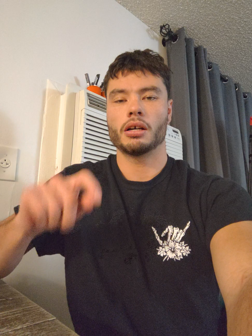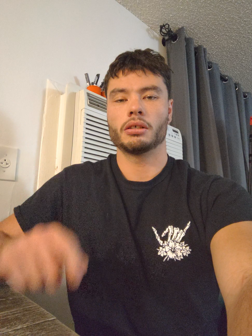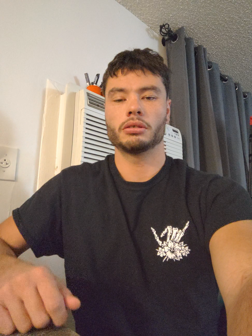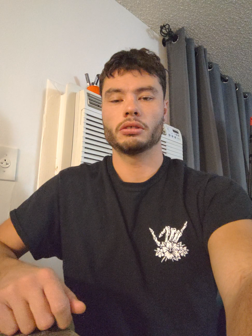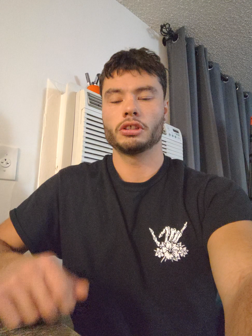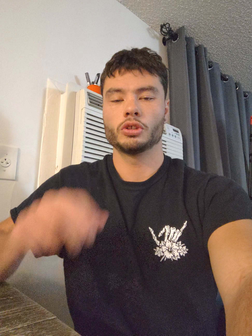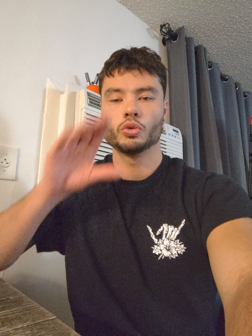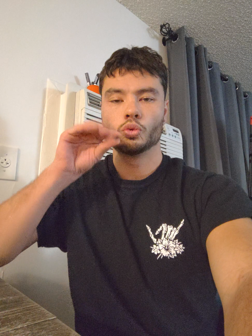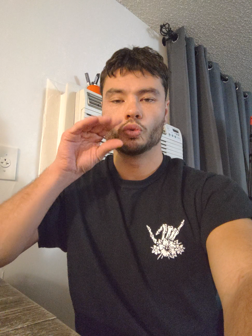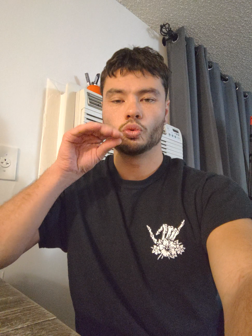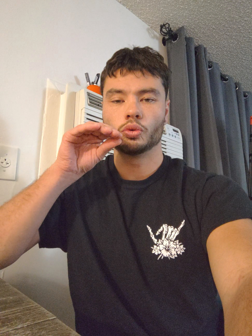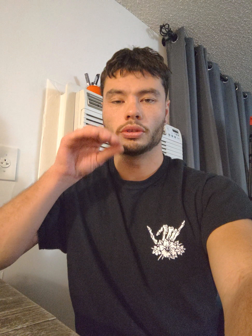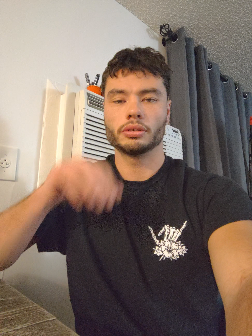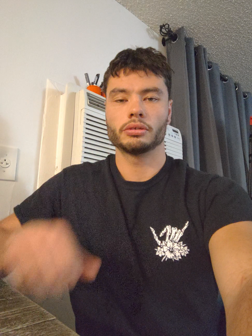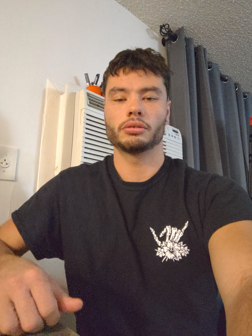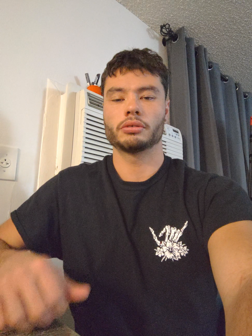goose